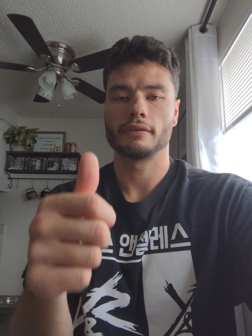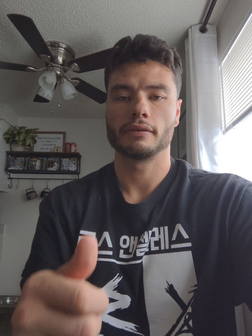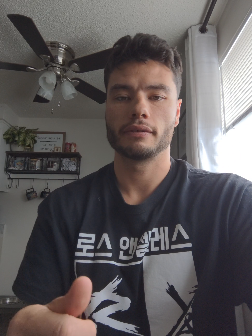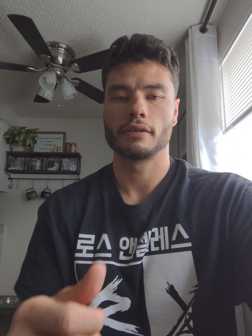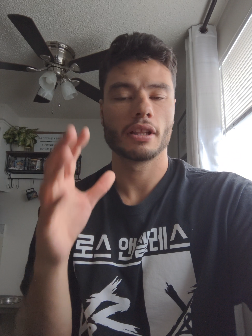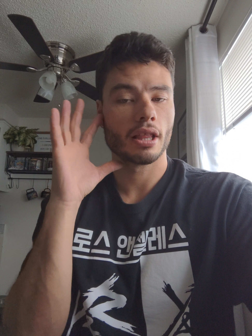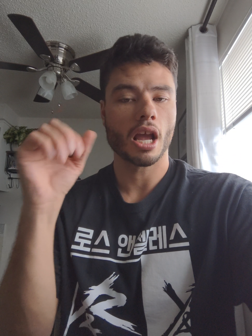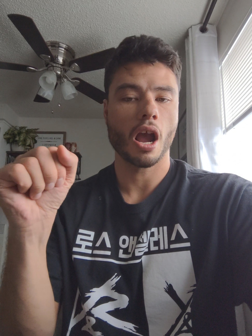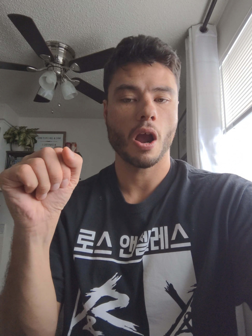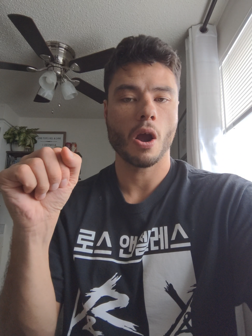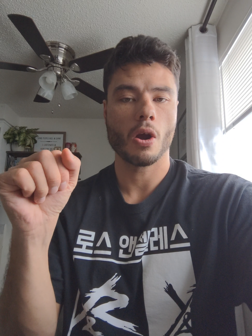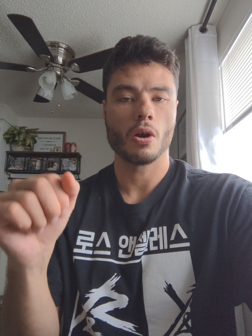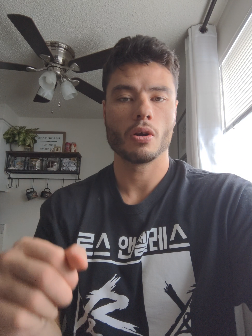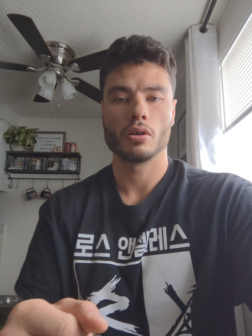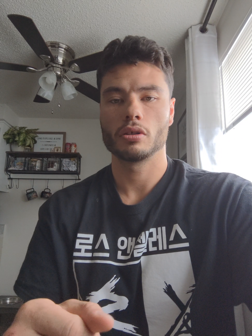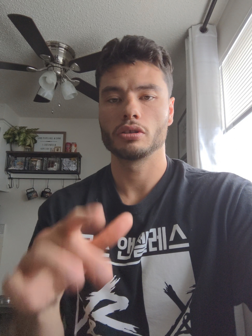loud